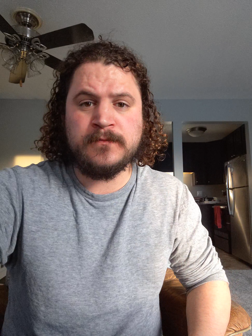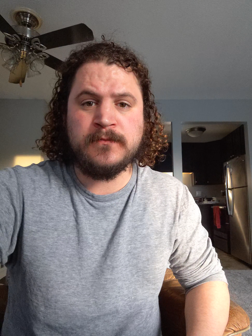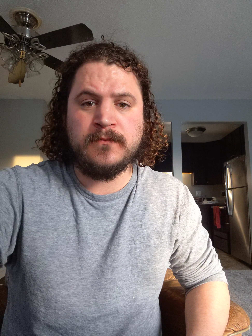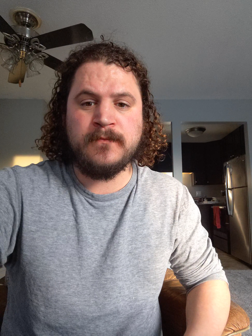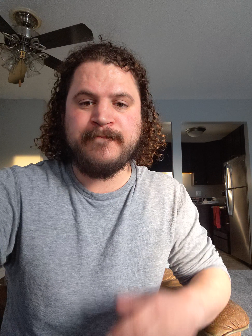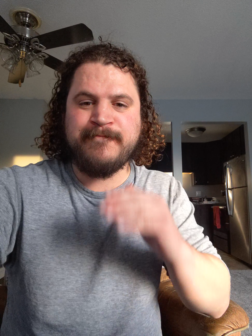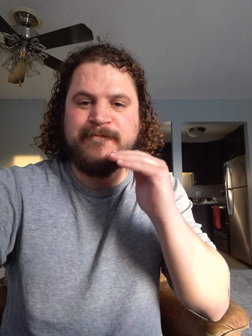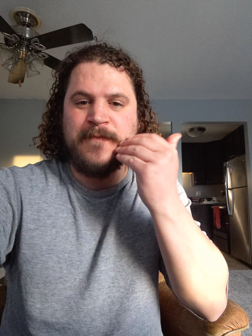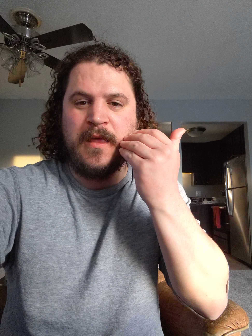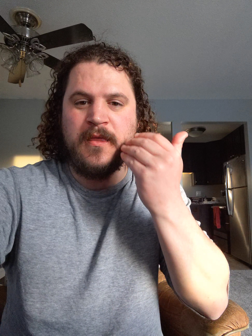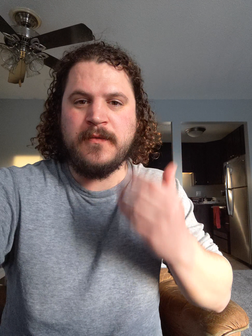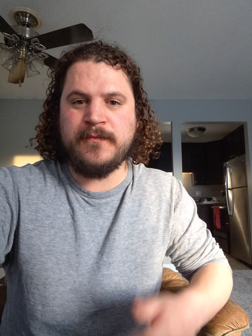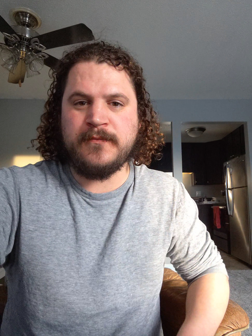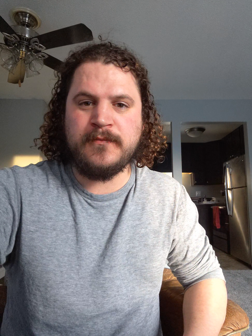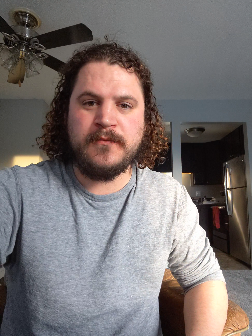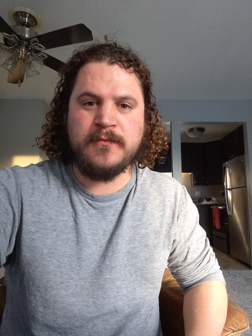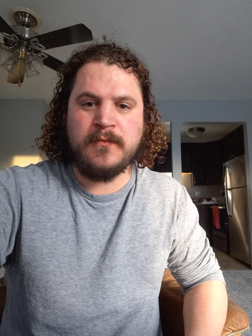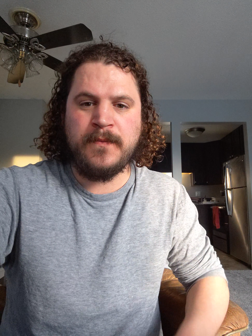smile